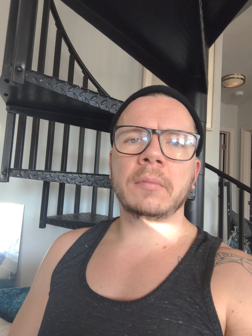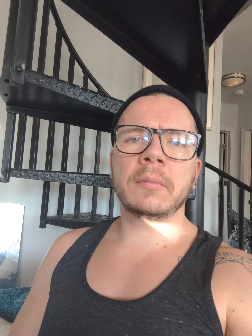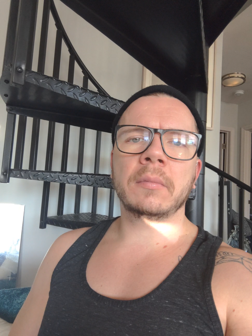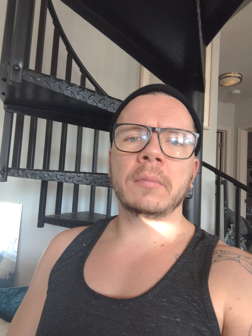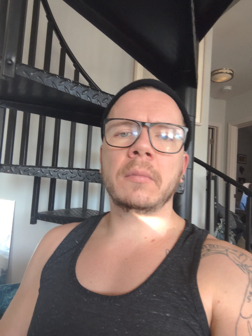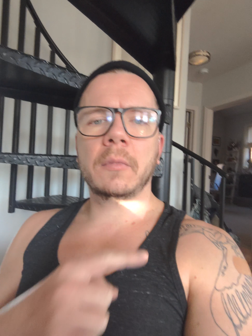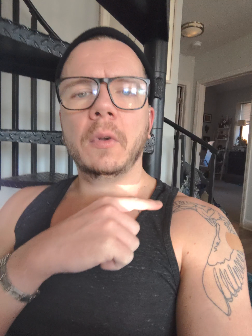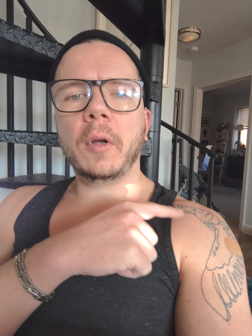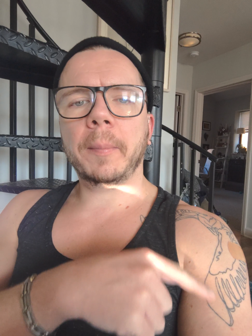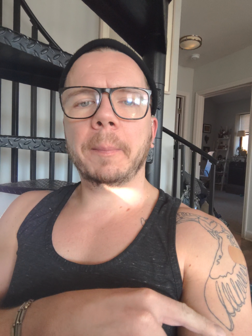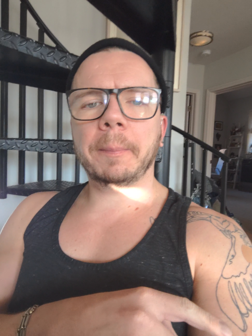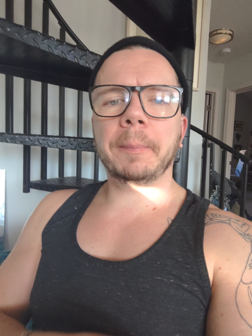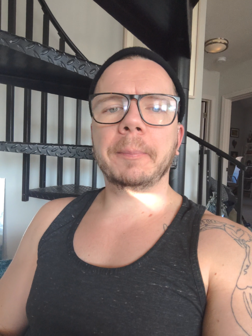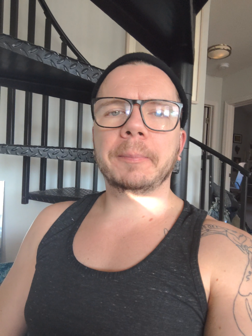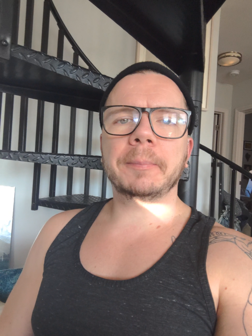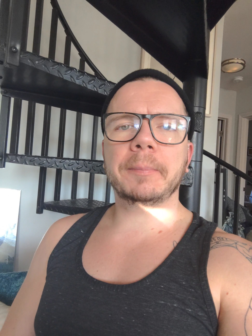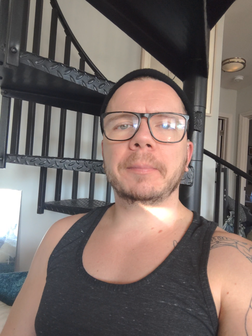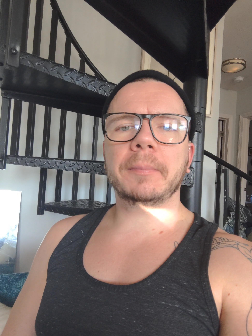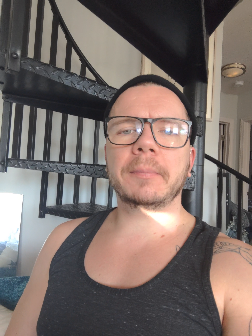arm